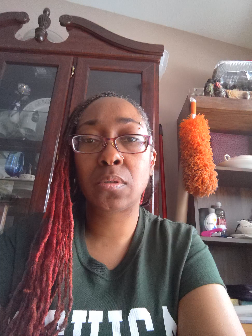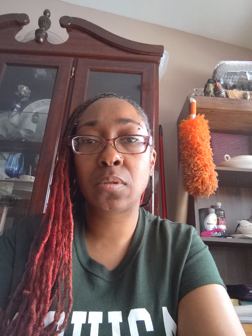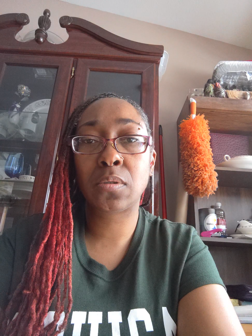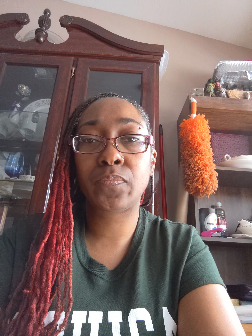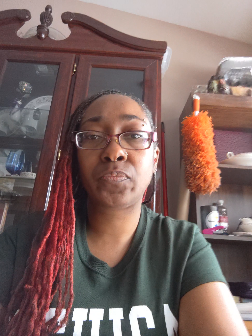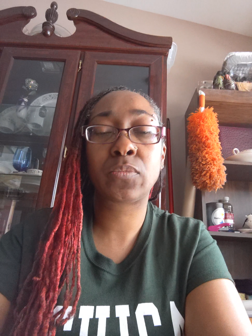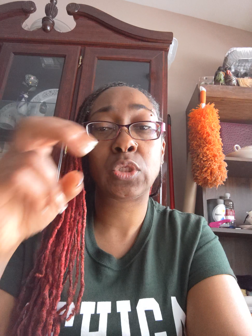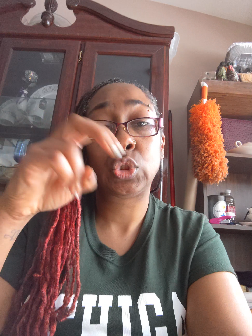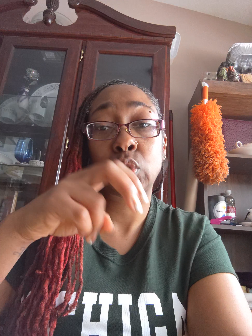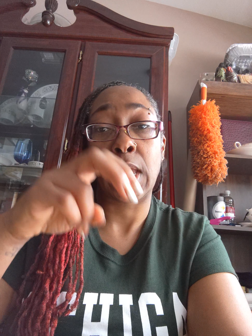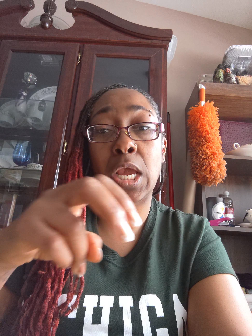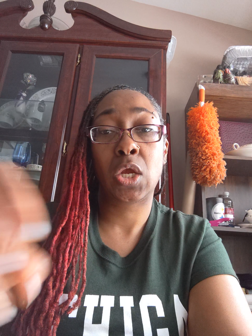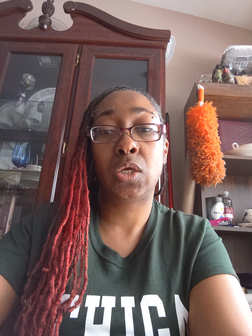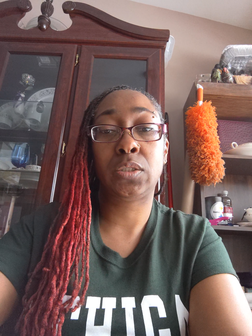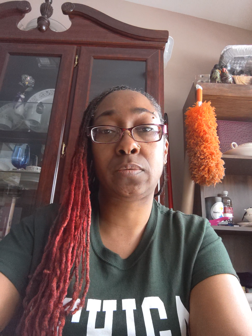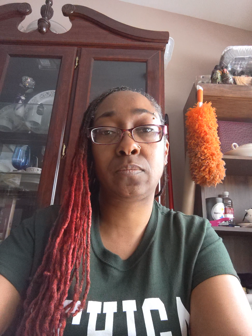chair